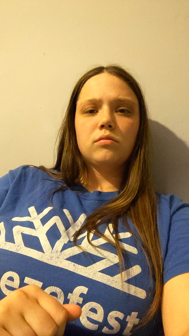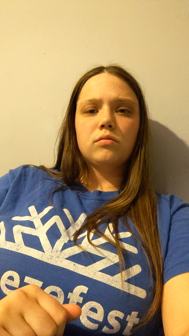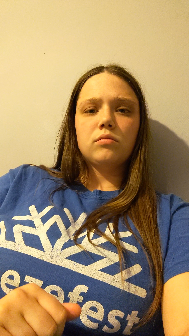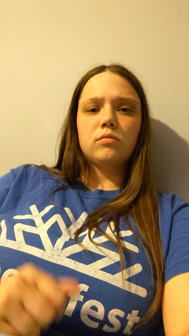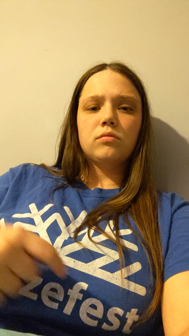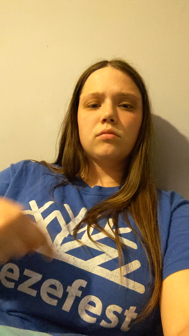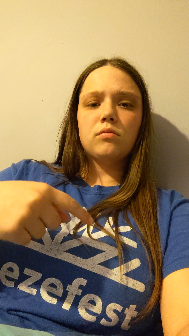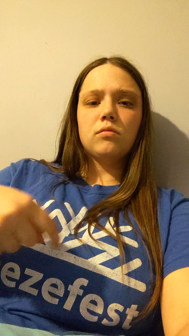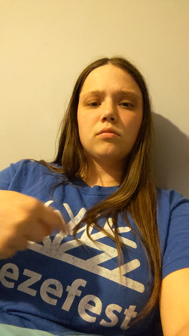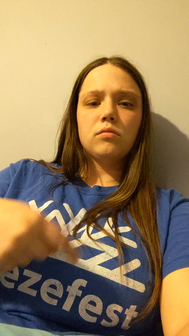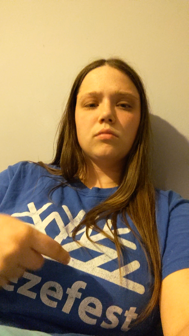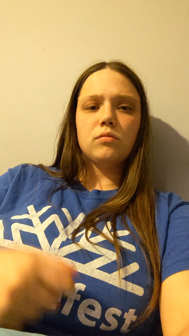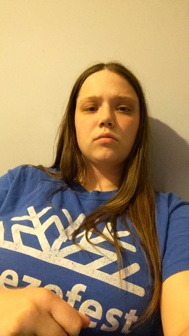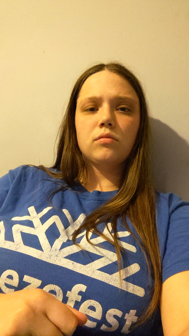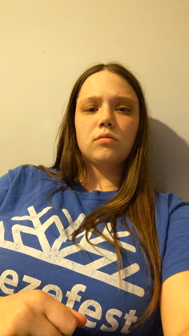belly button